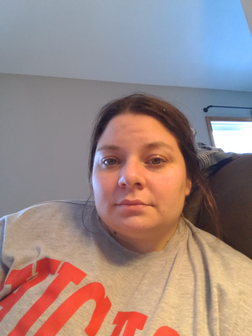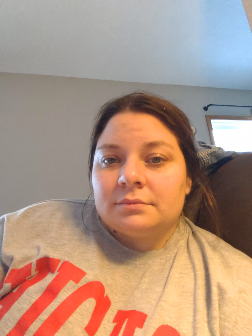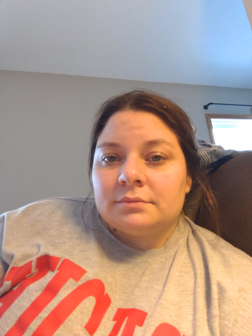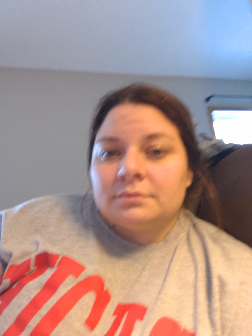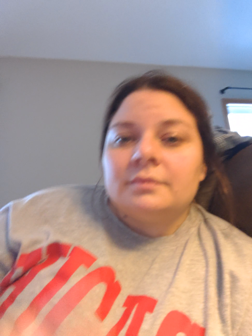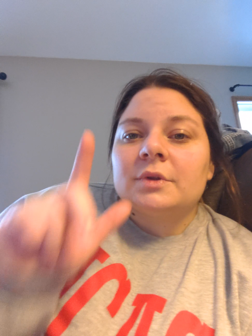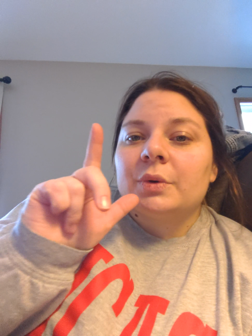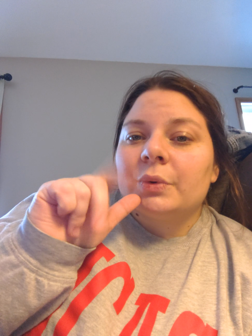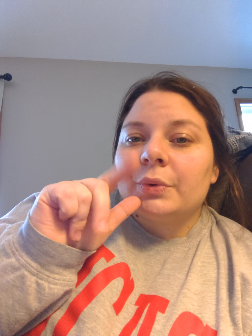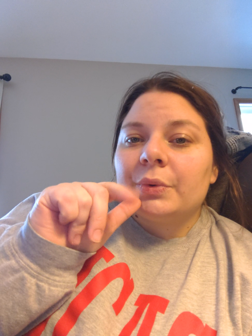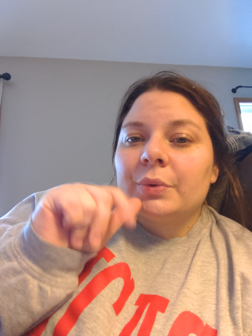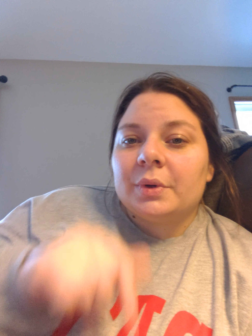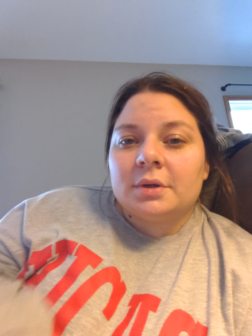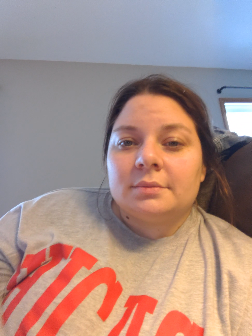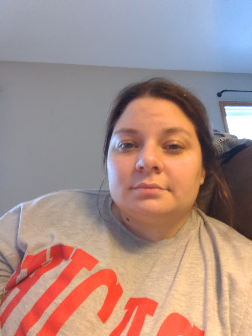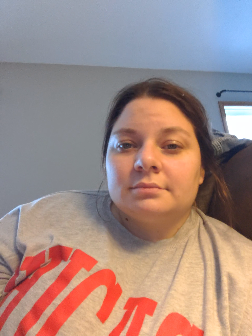who